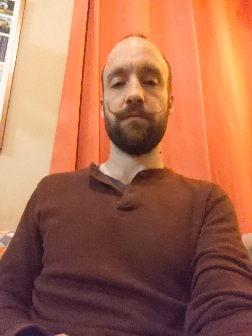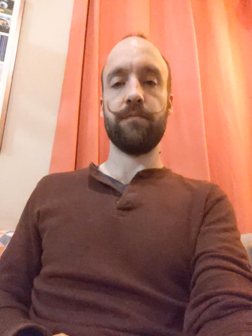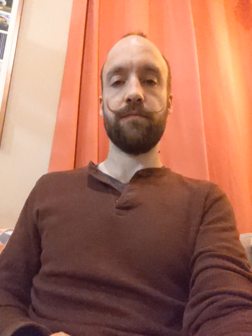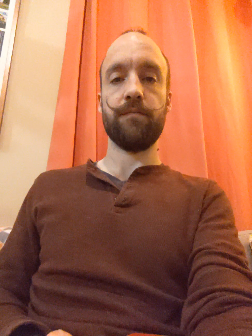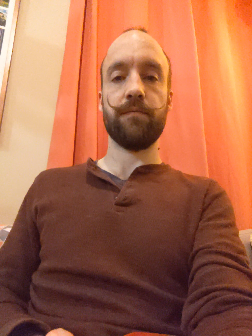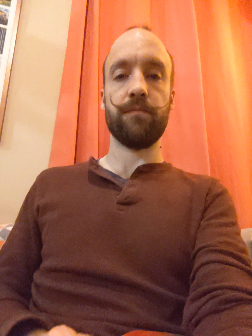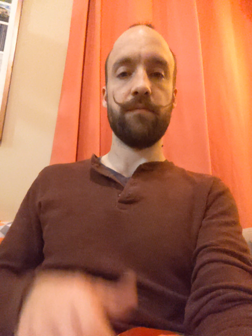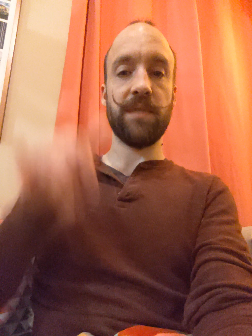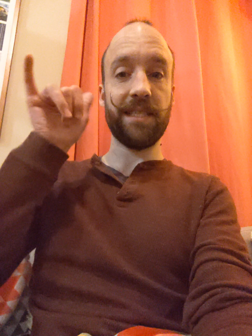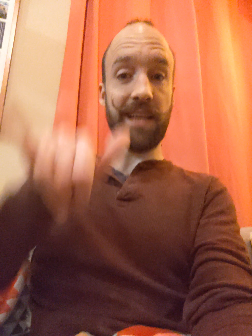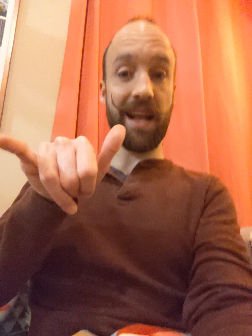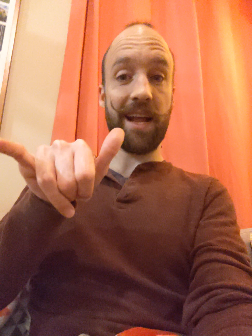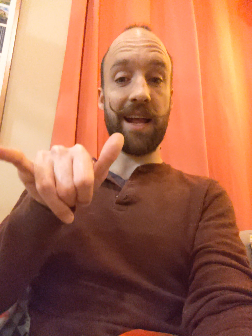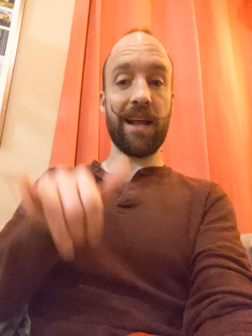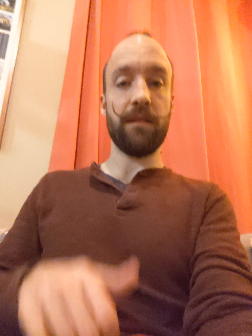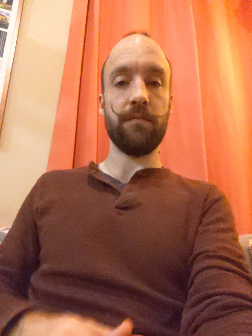stay